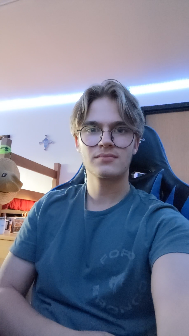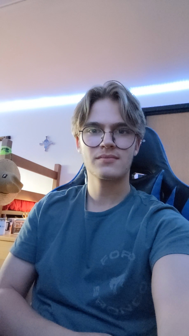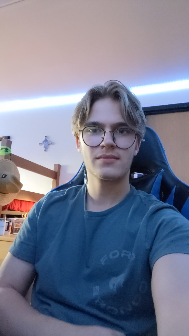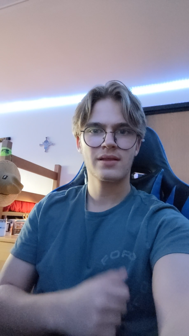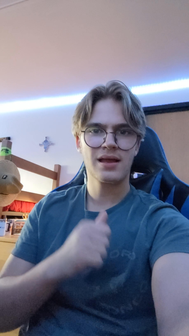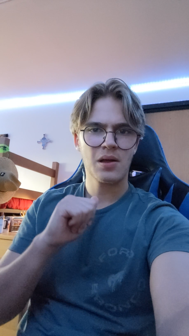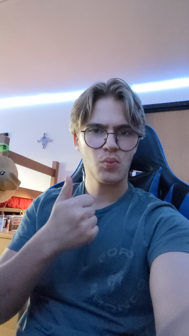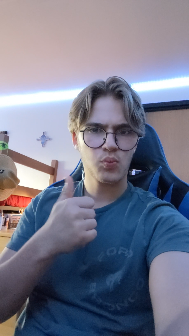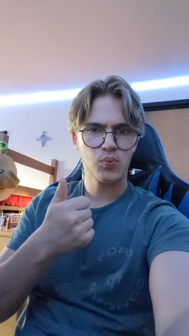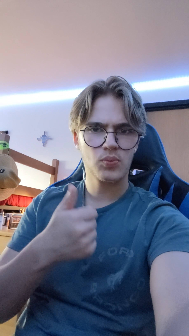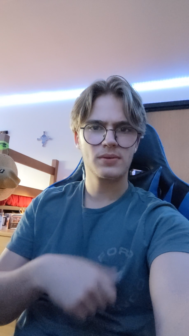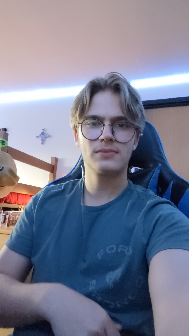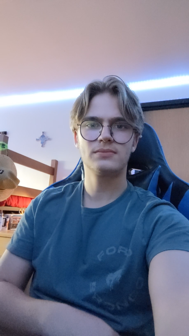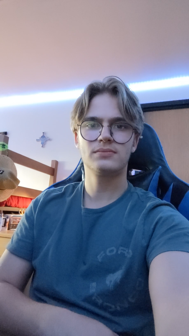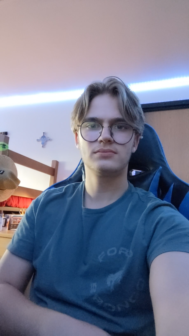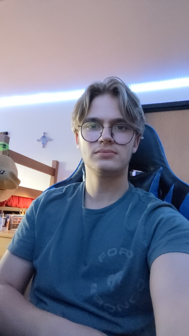how